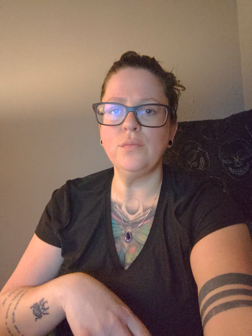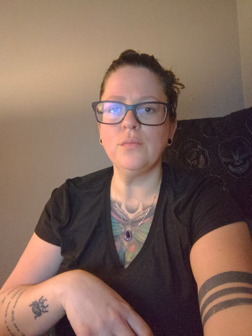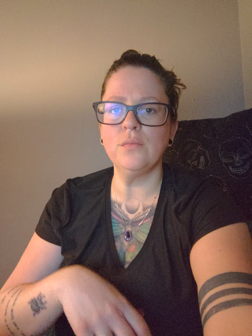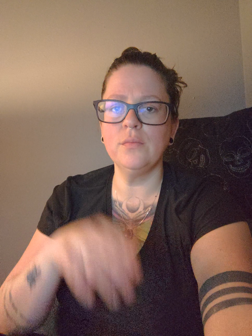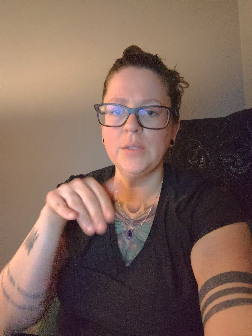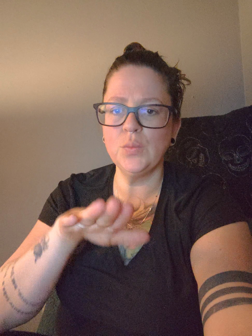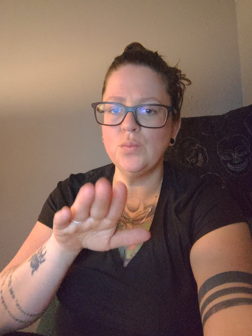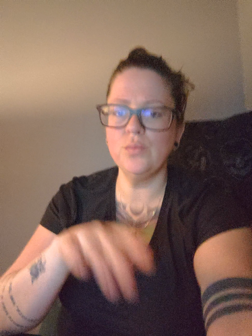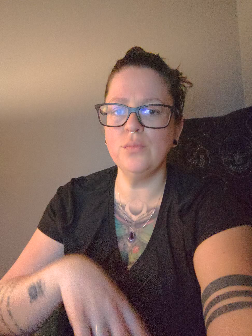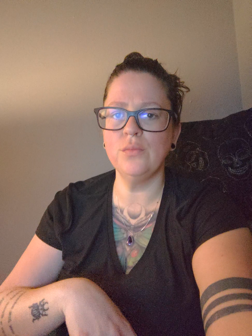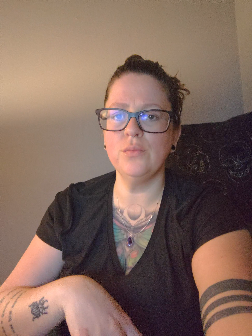into